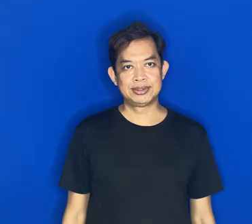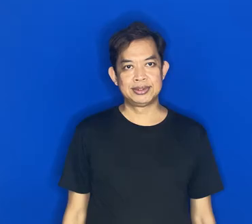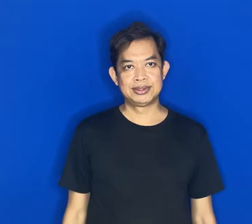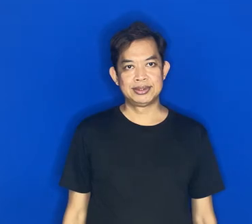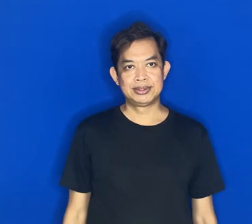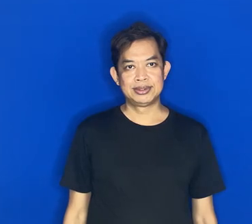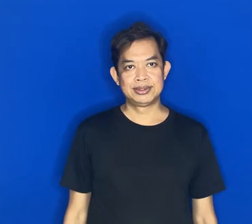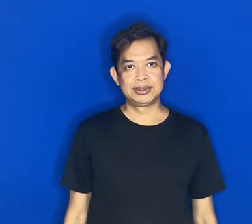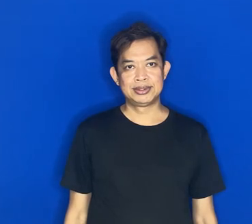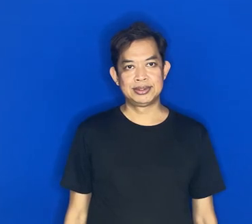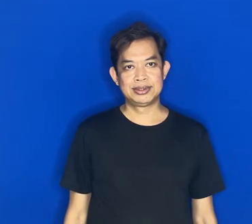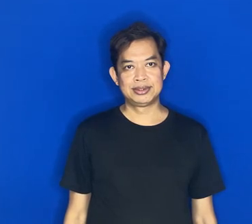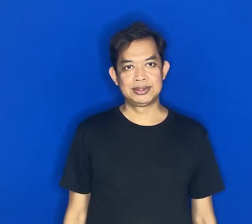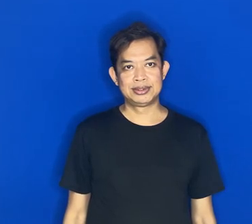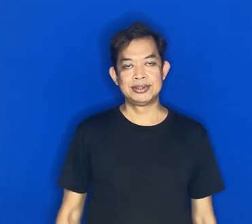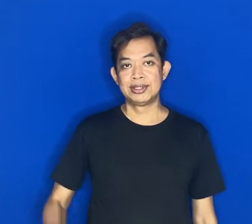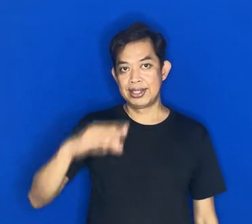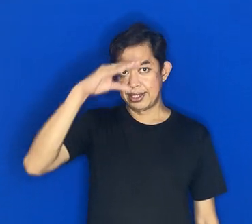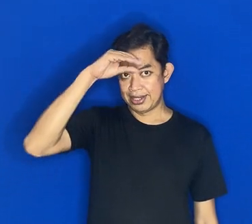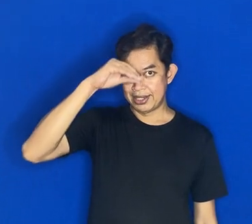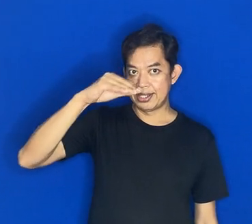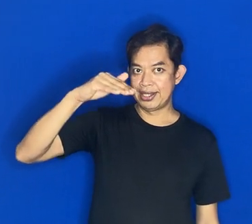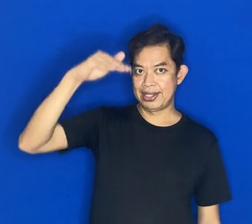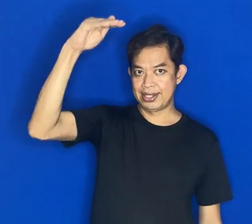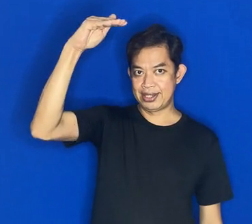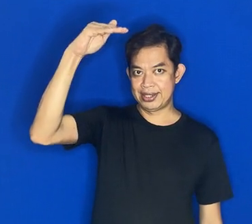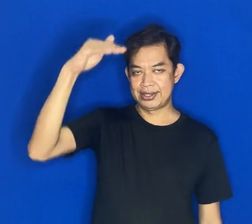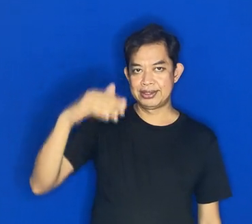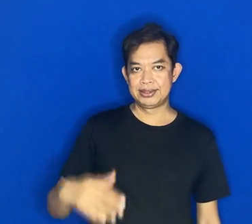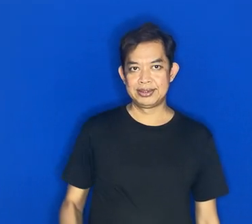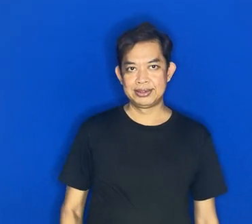man